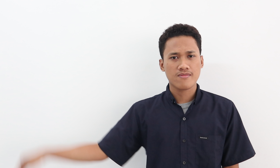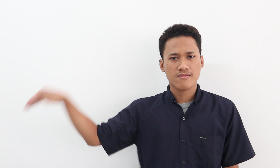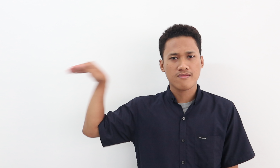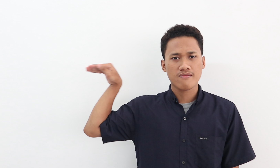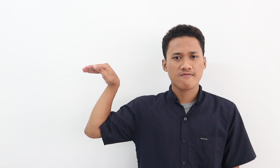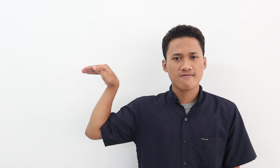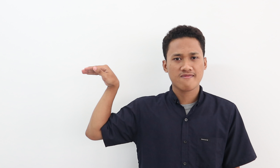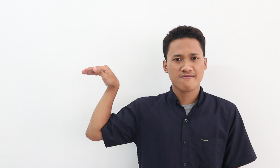Z